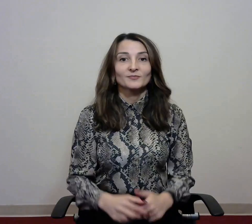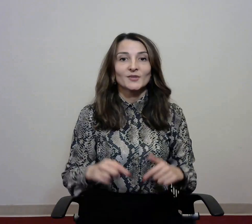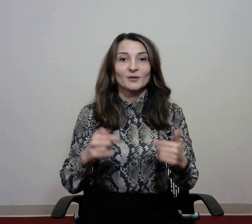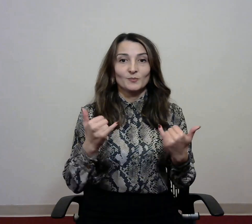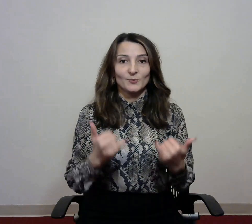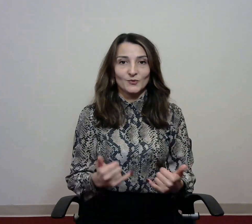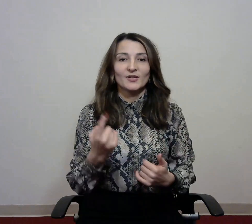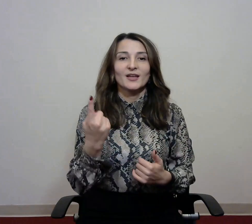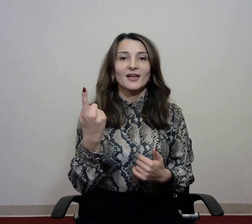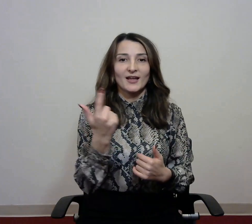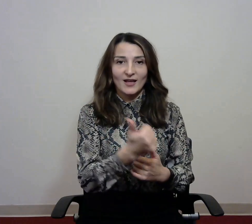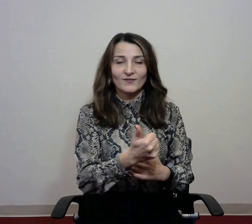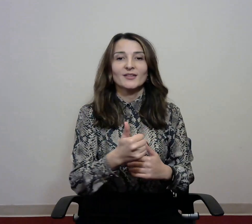bu həftə